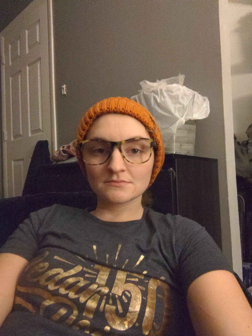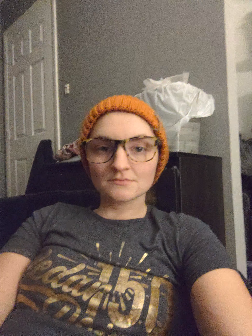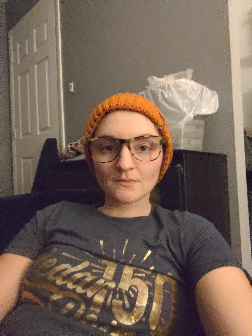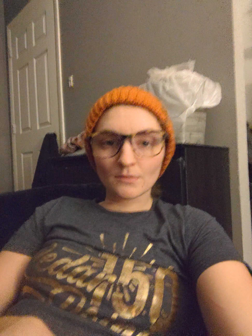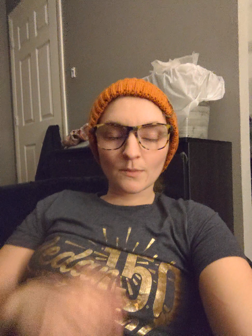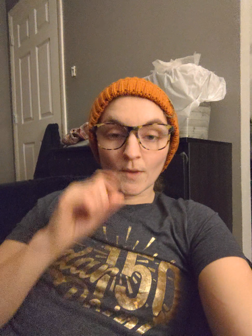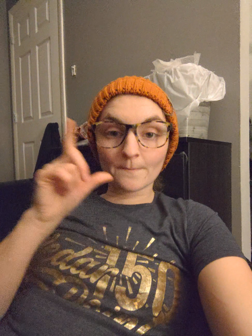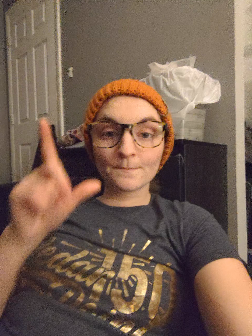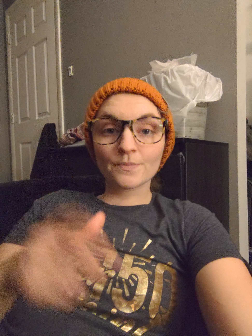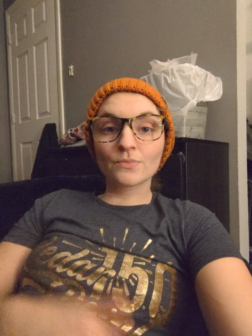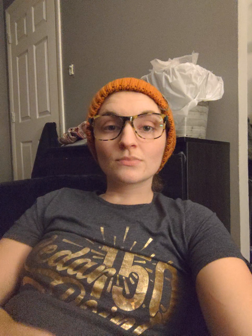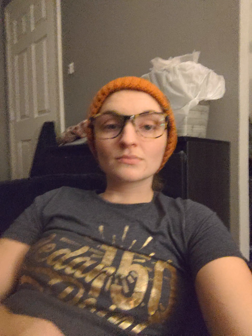awake